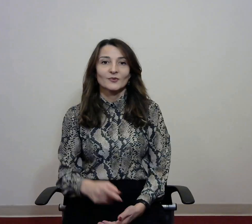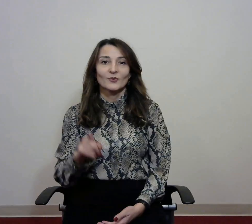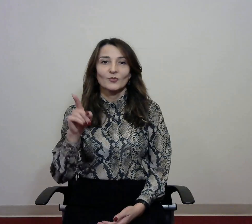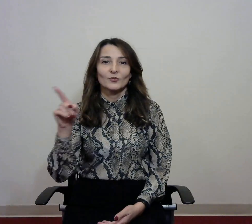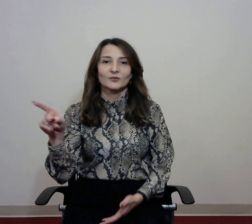O